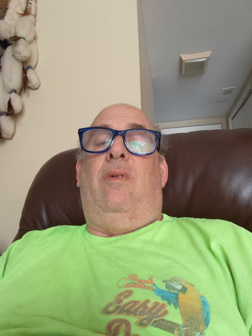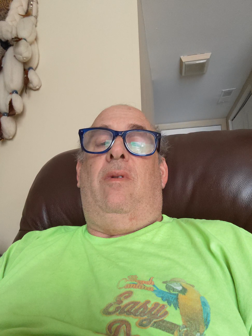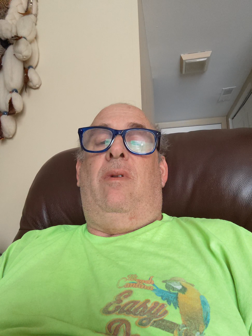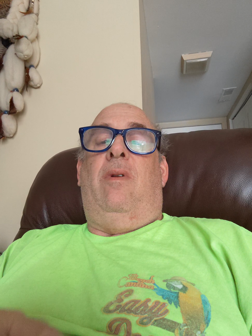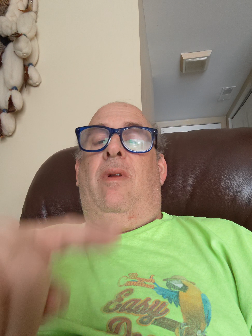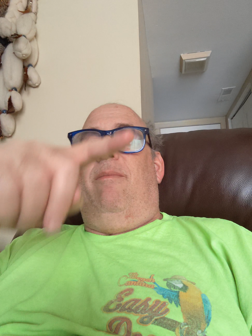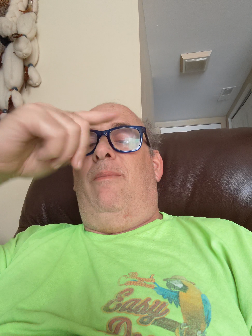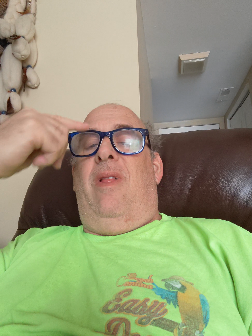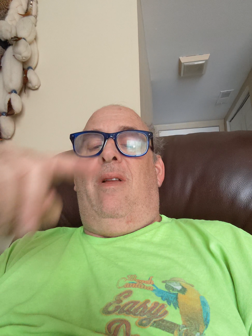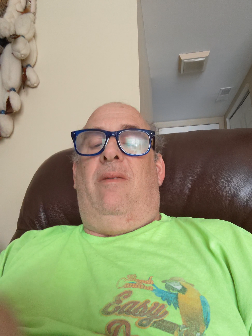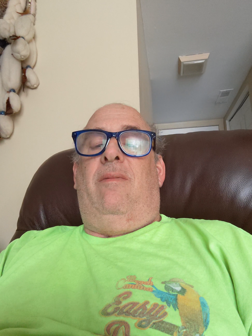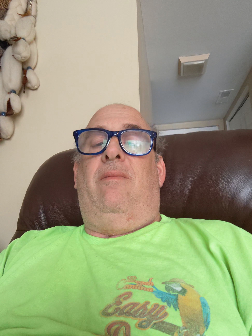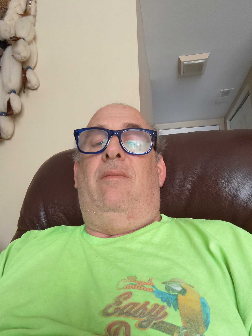black